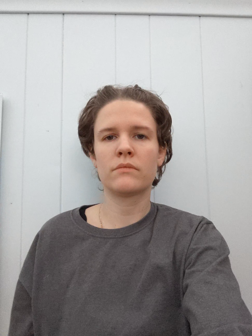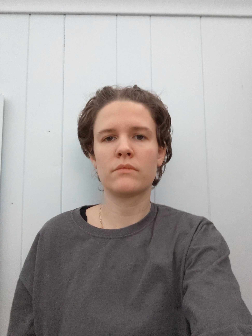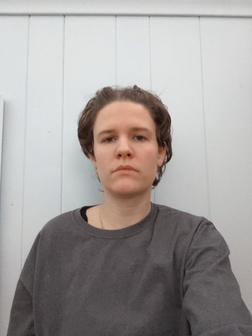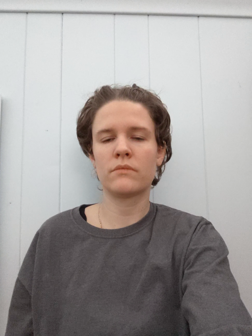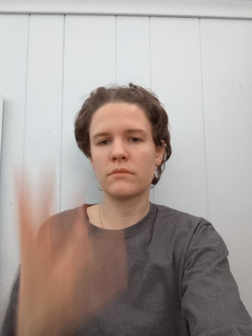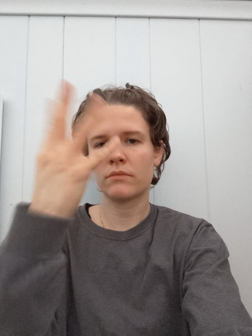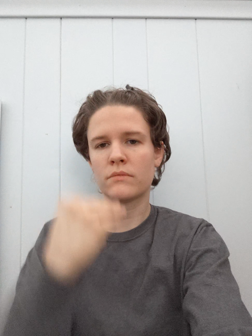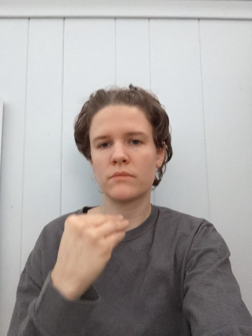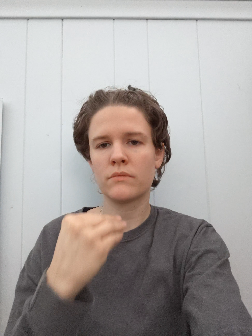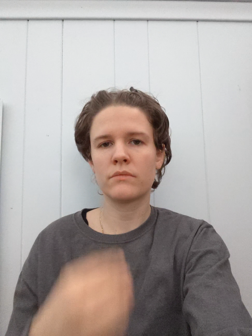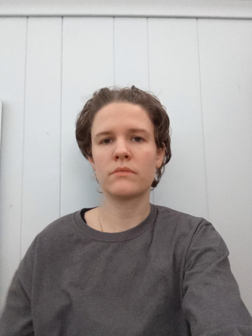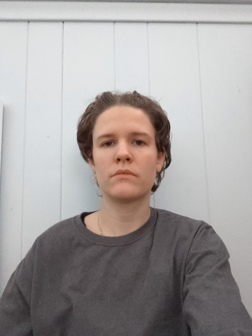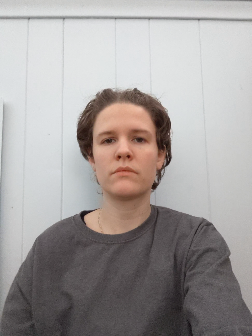nap